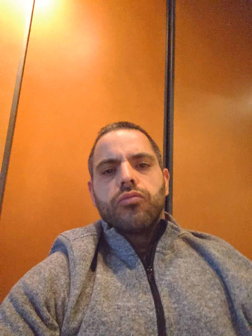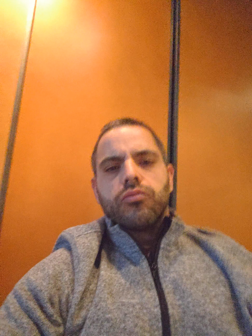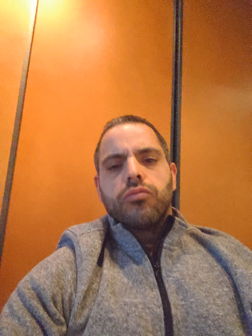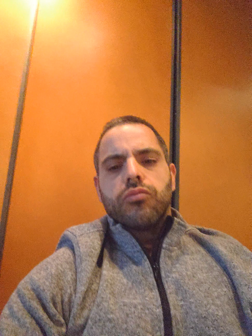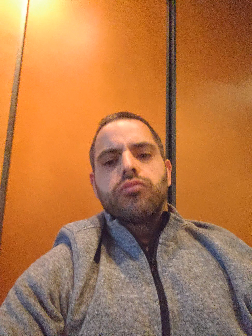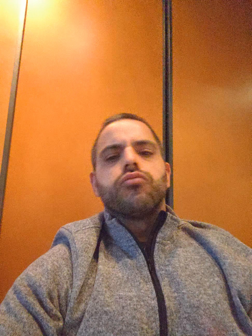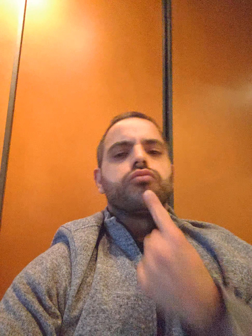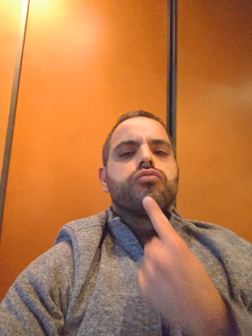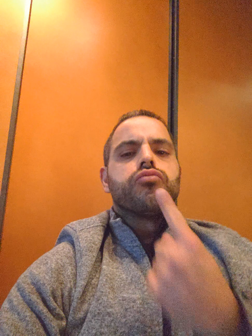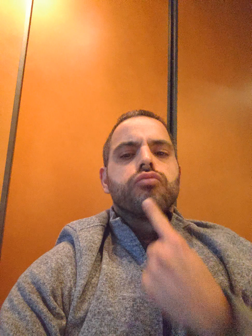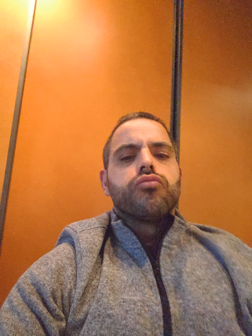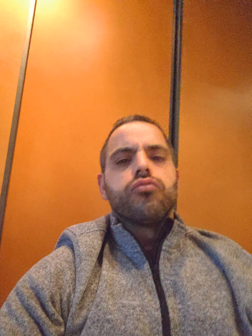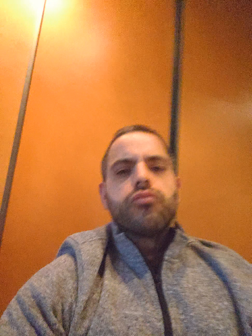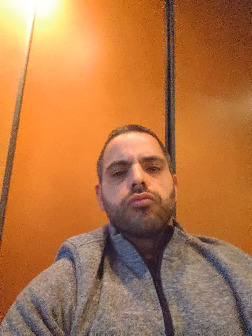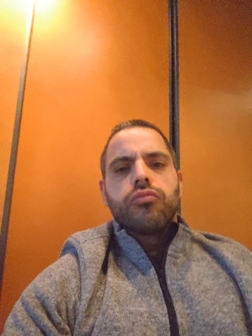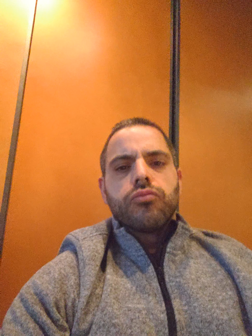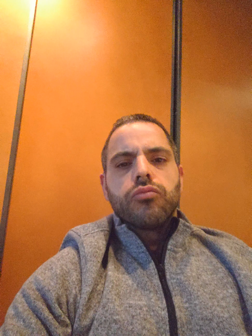say